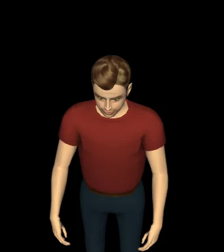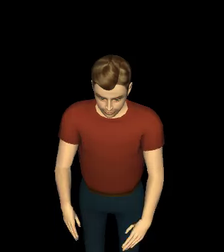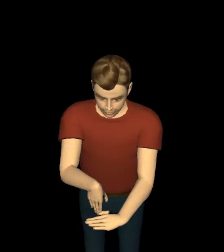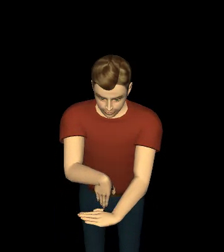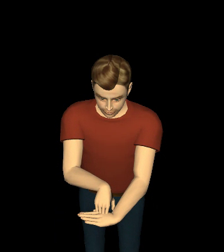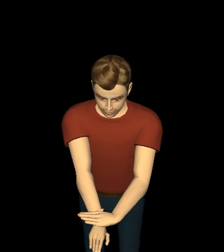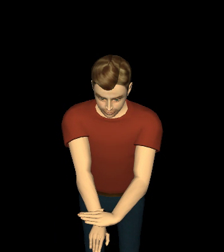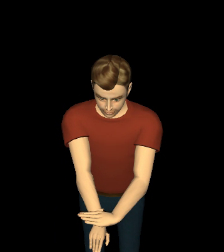قبو